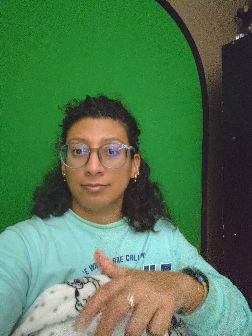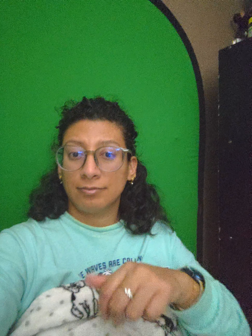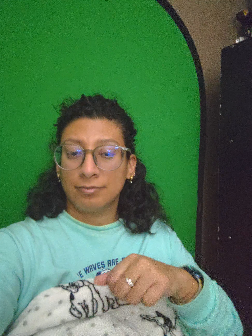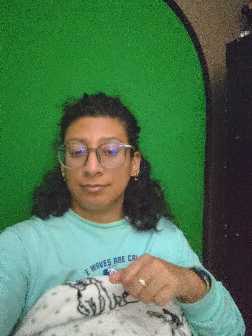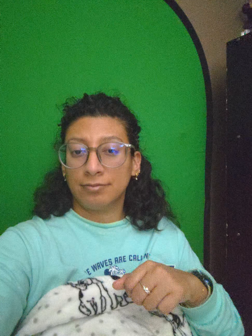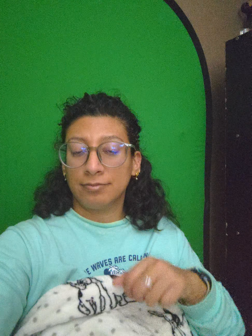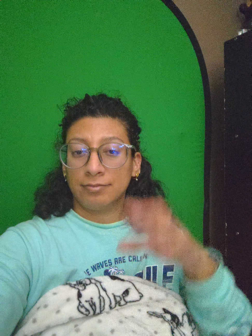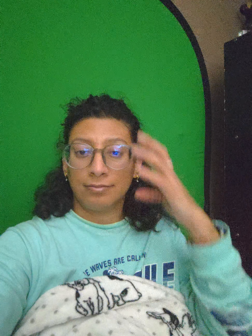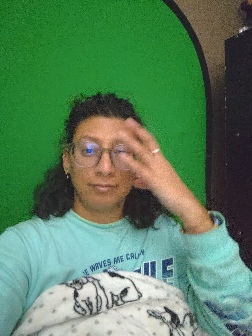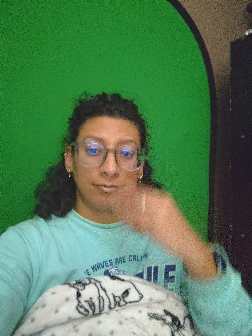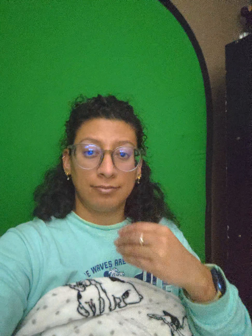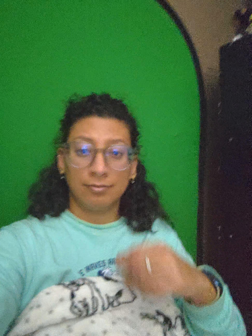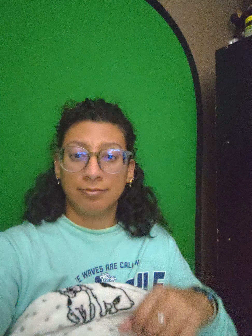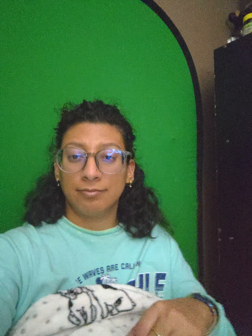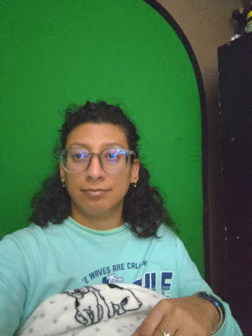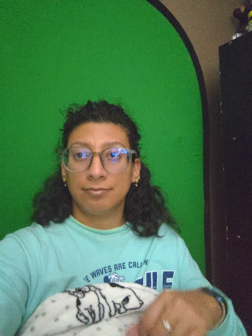nap